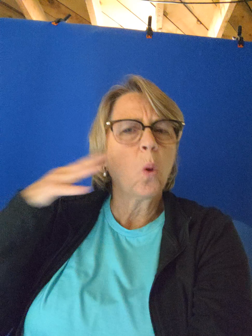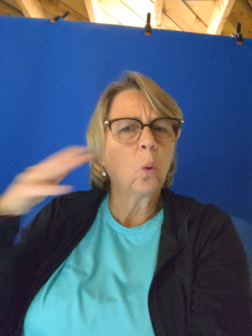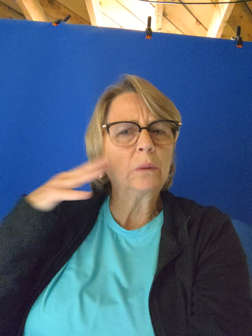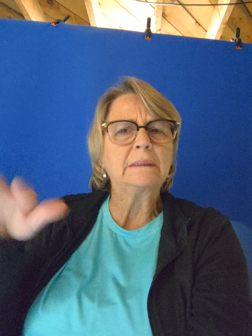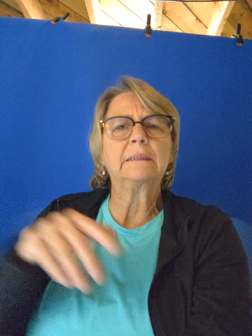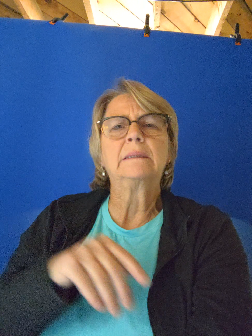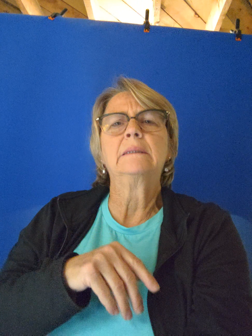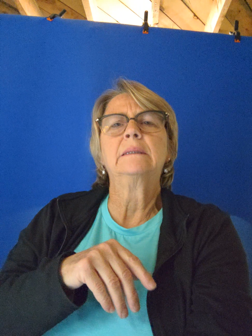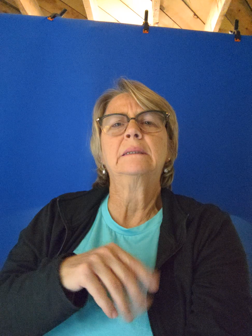noisy